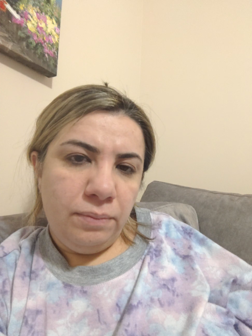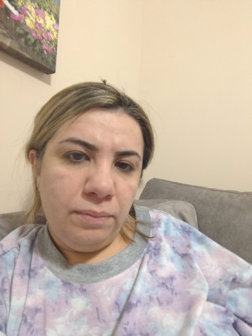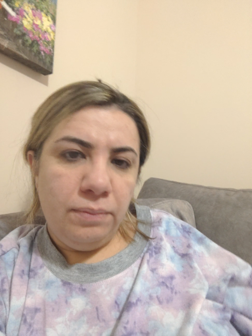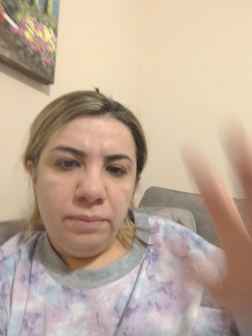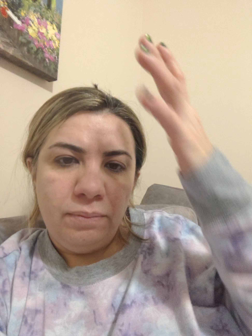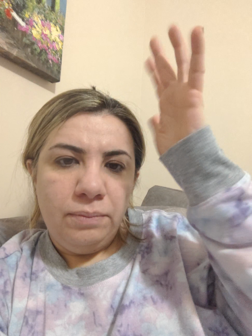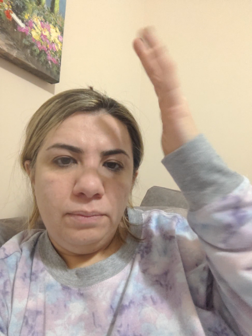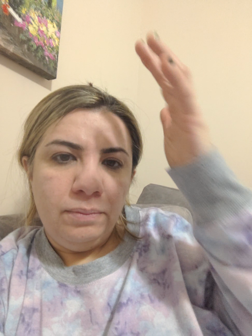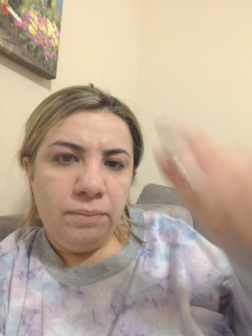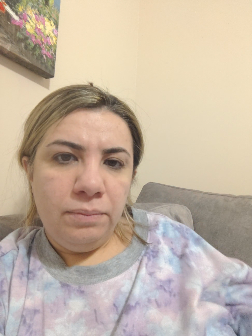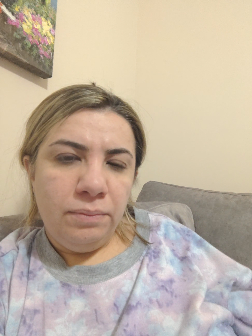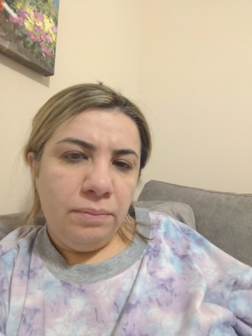tree